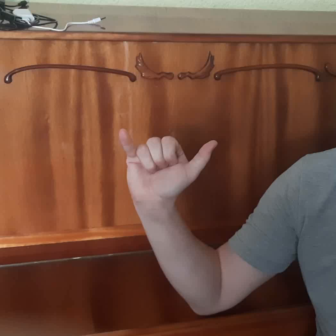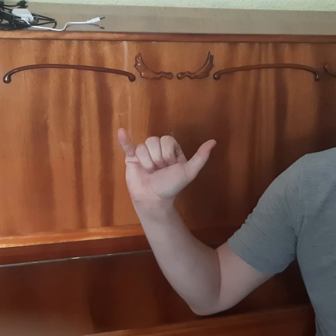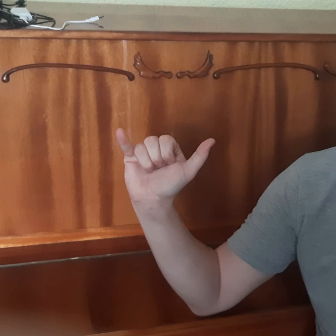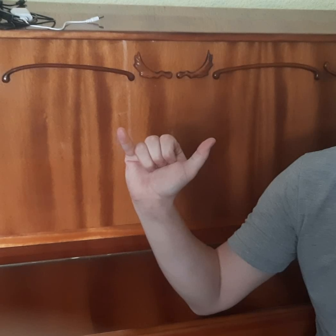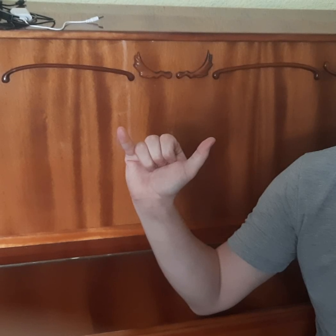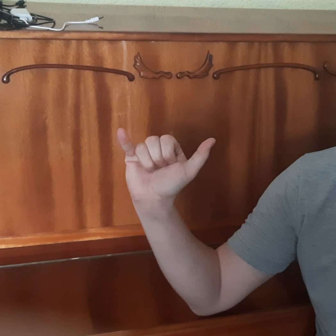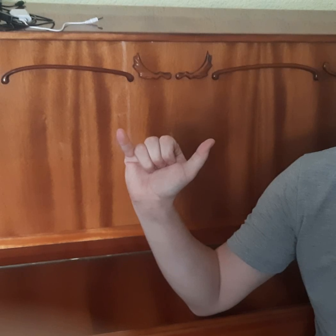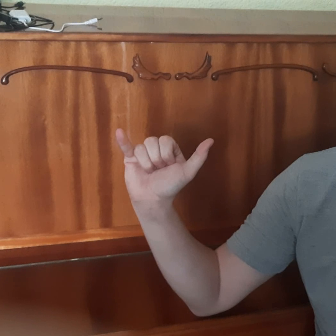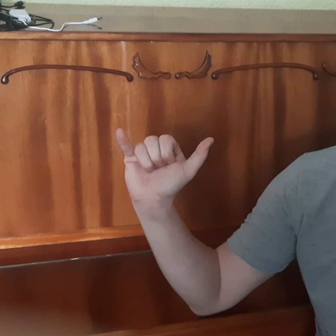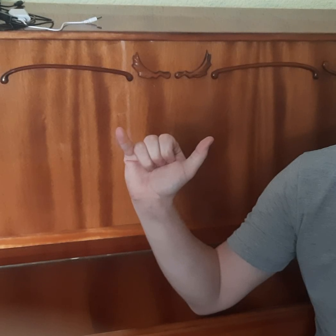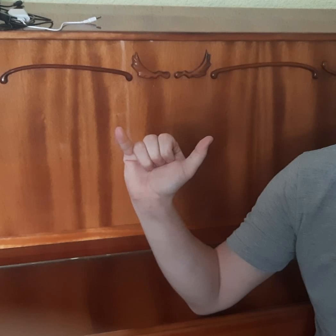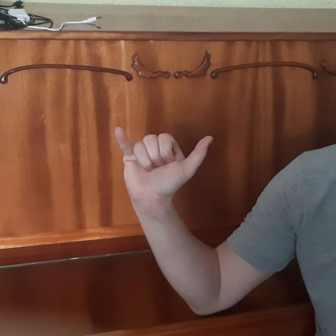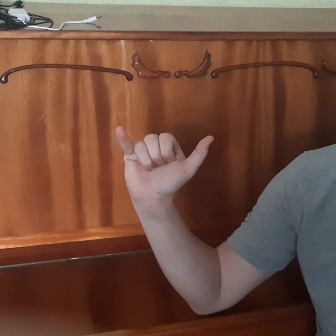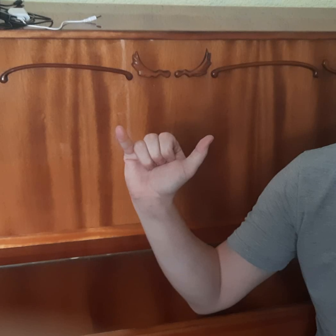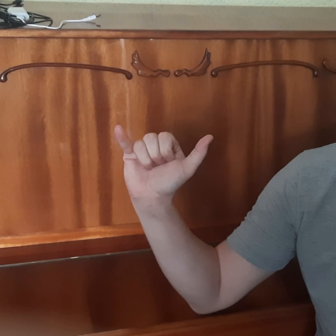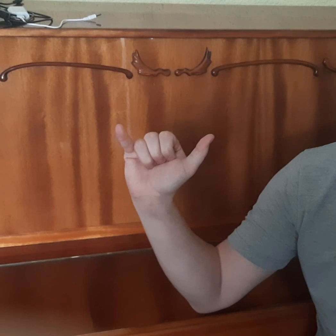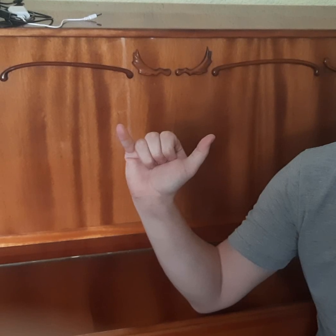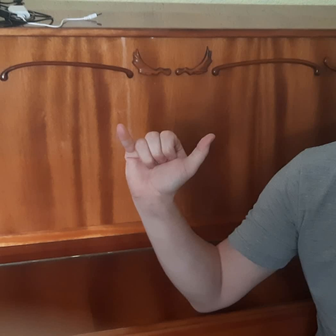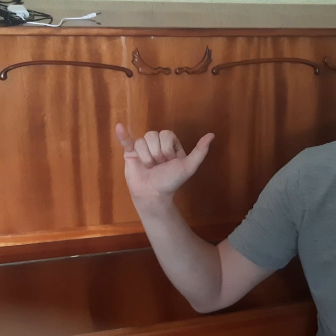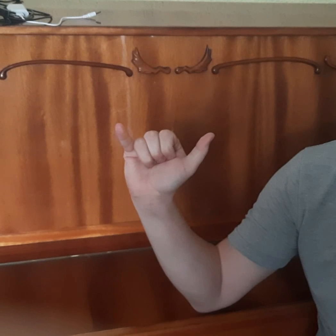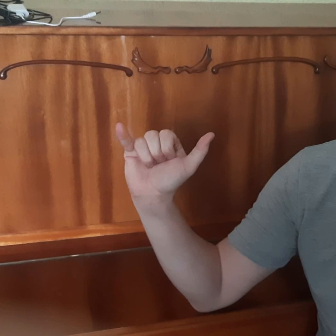У